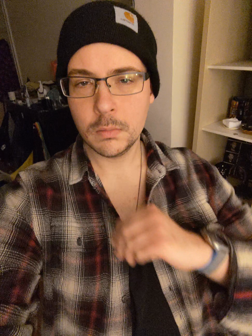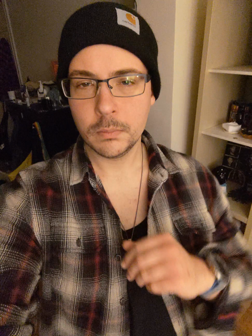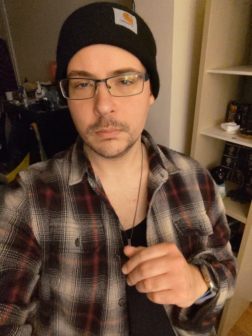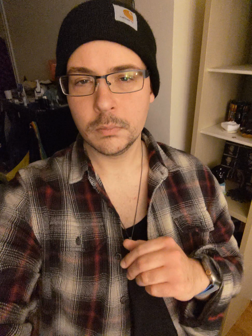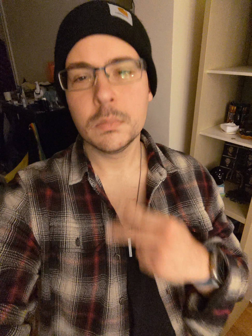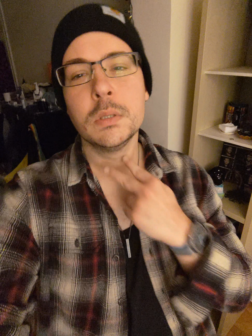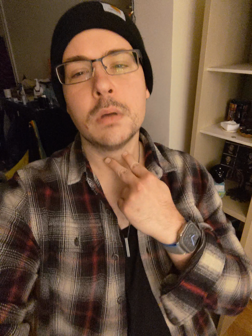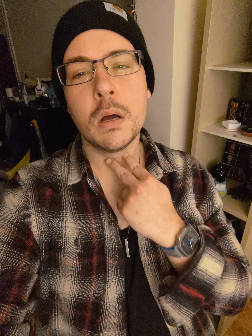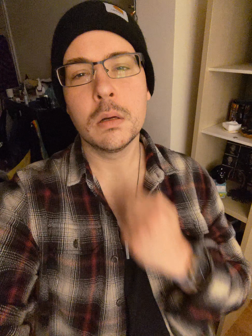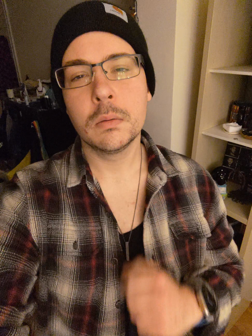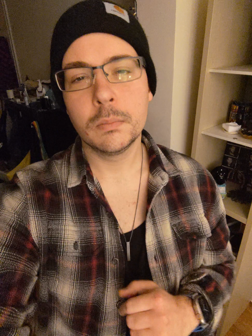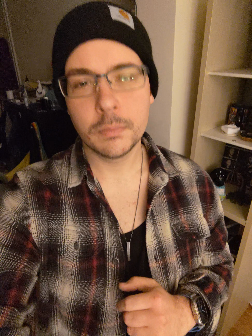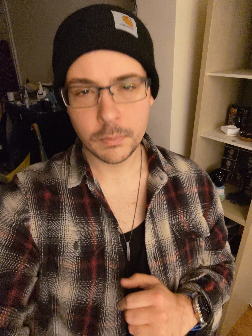stuck